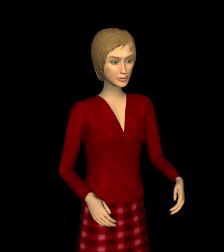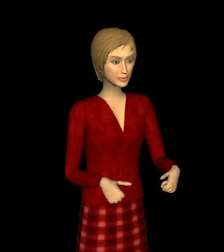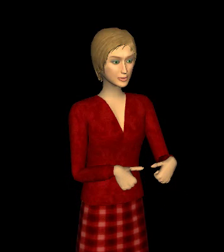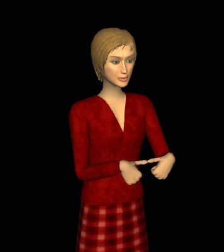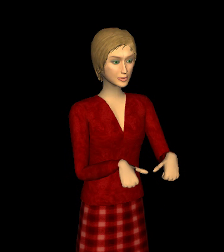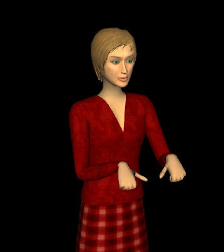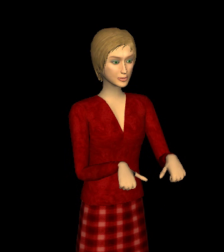يبقى